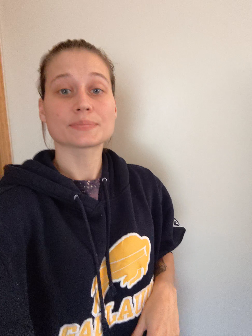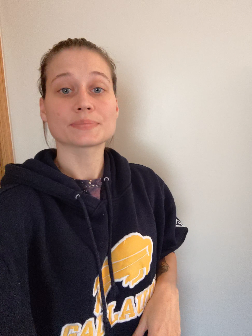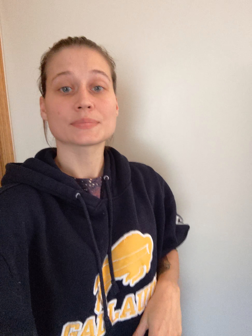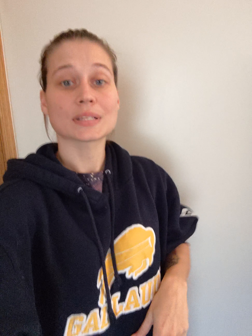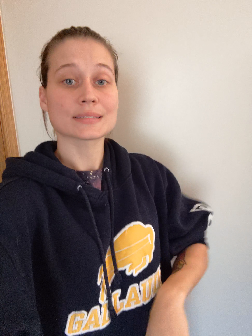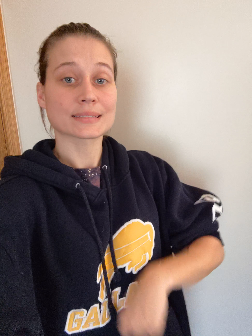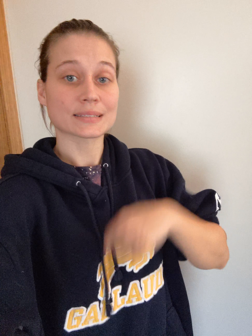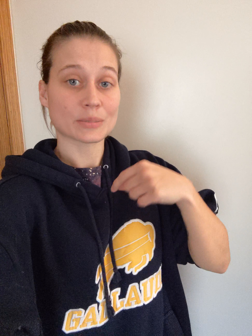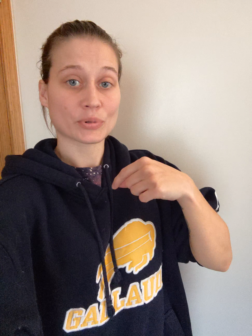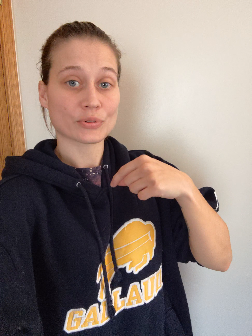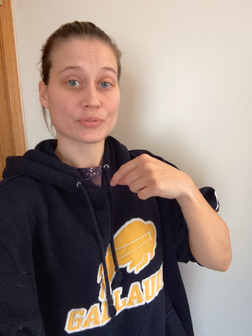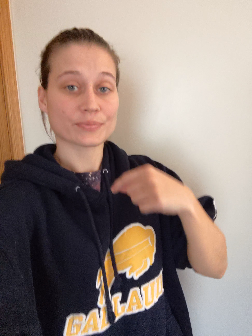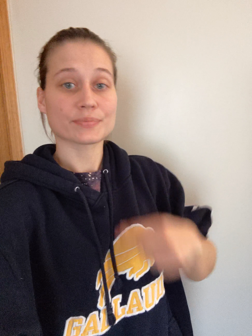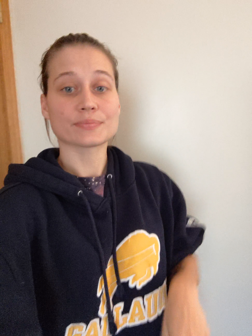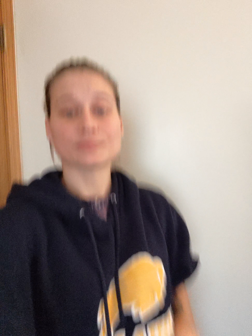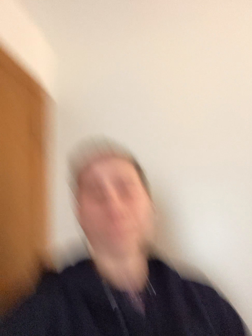zipper